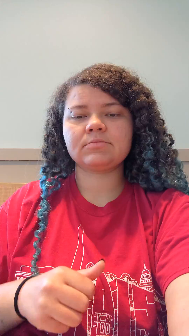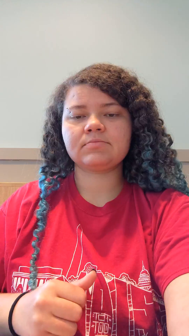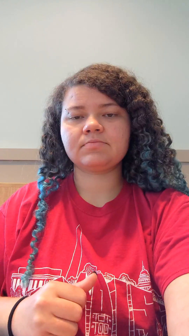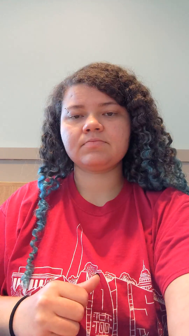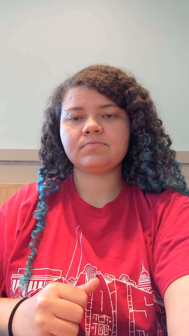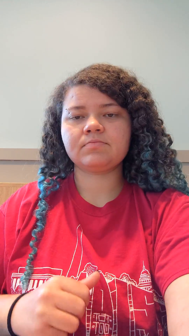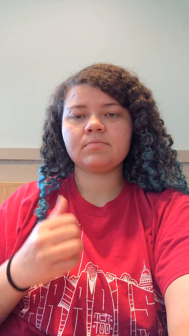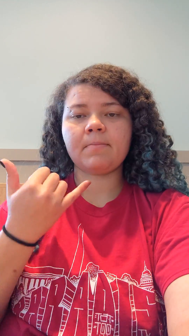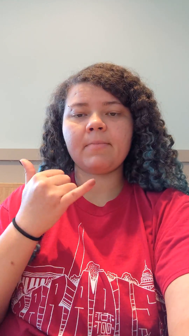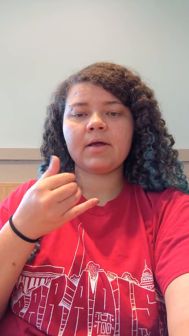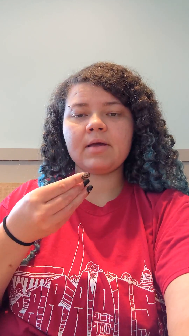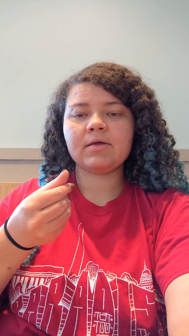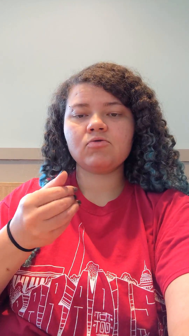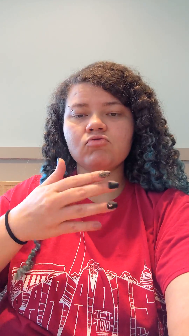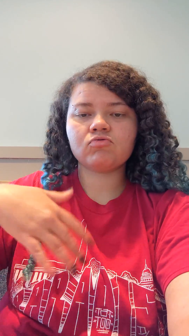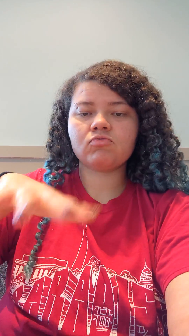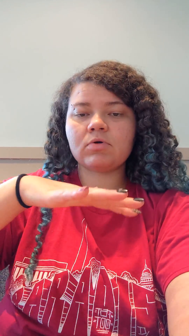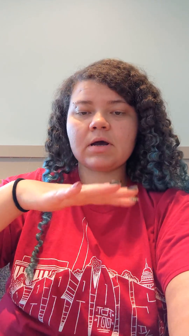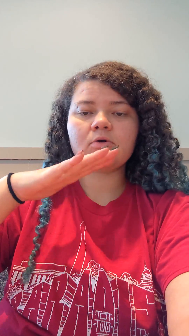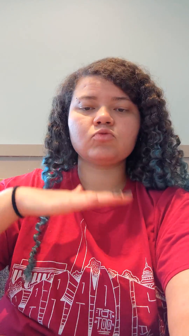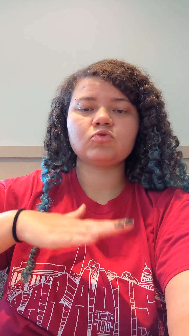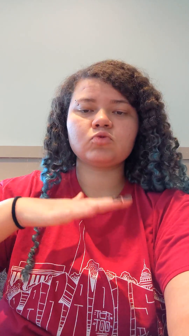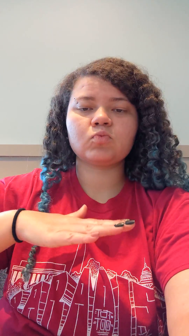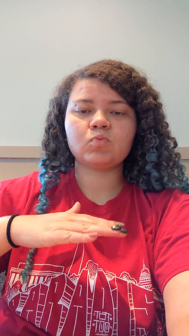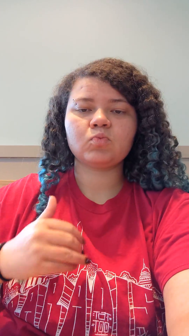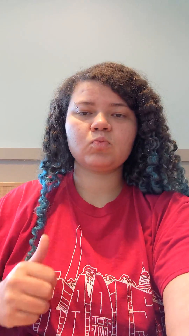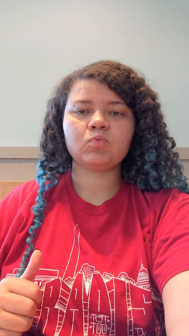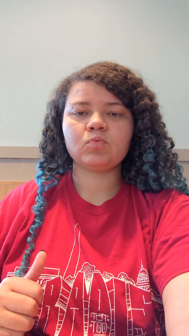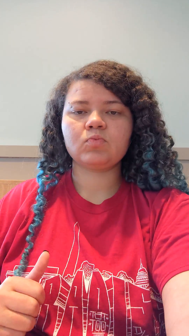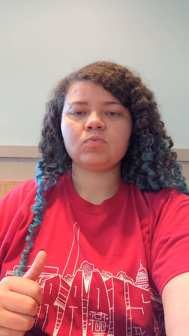playground